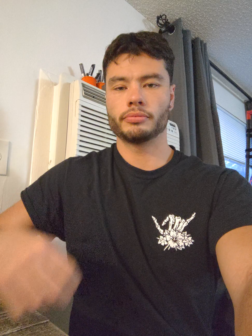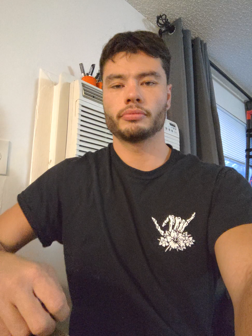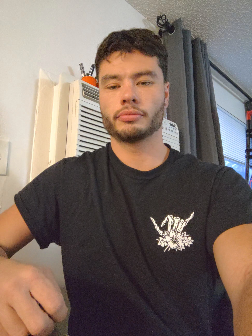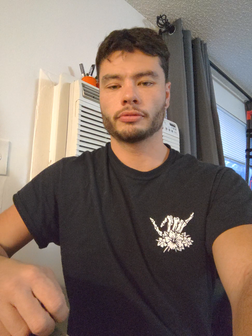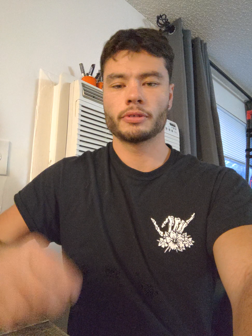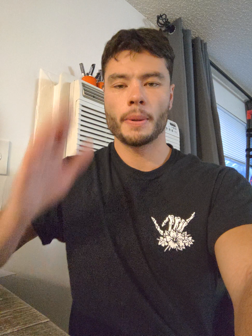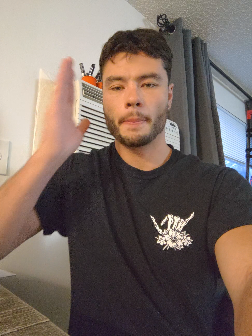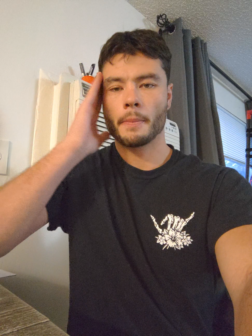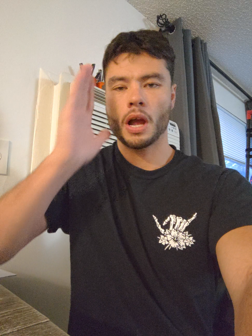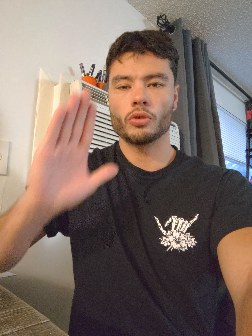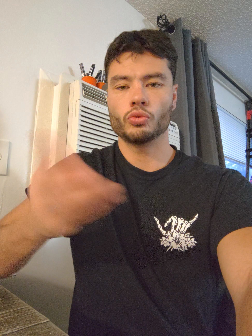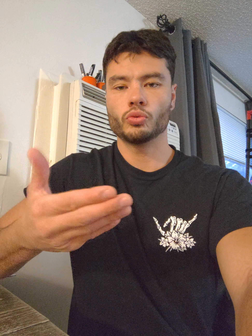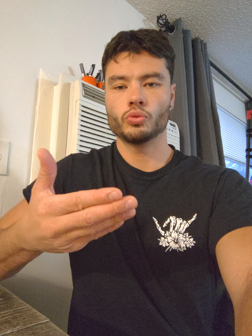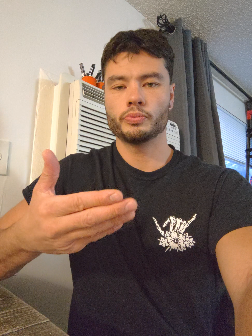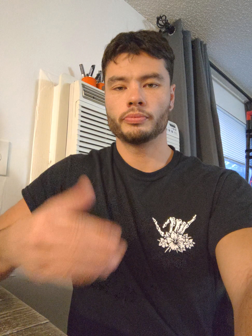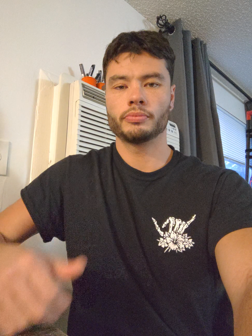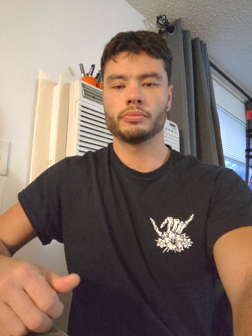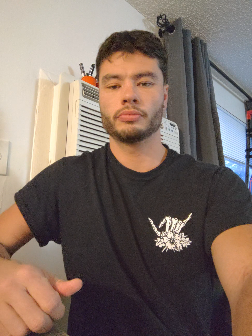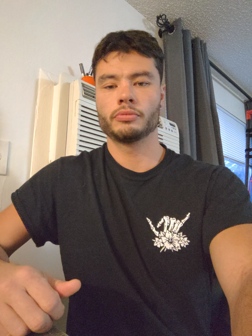bedroom